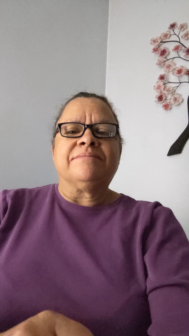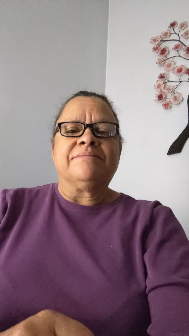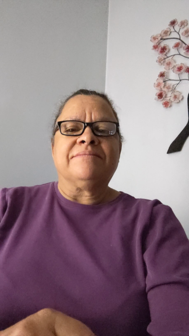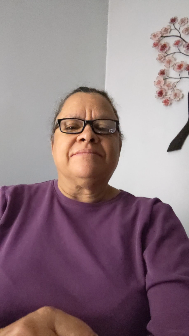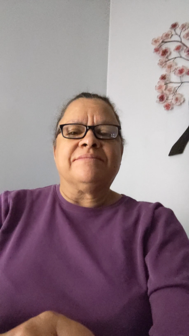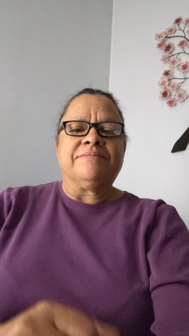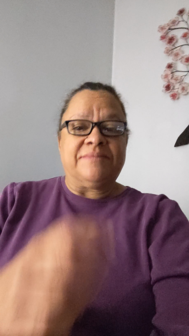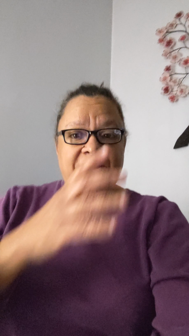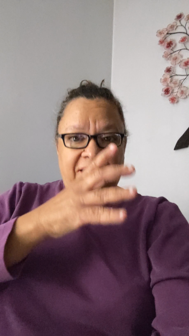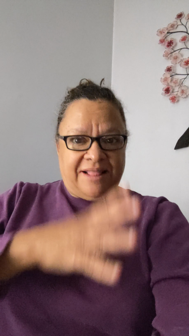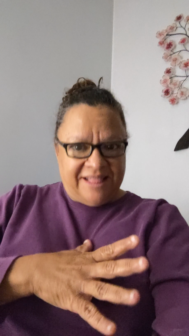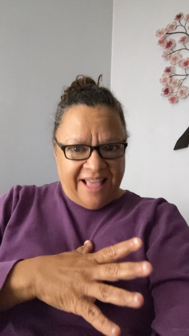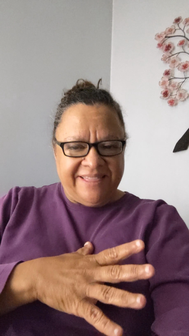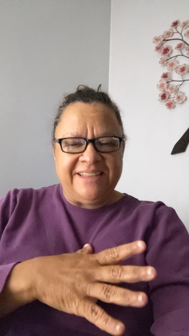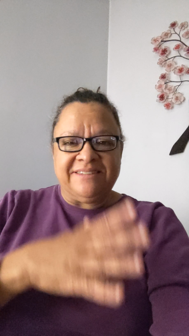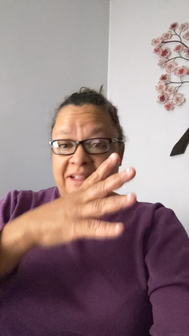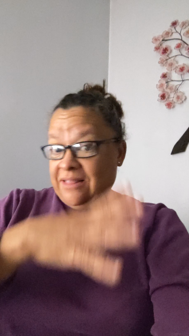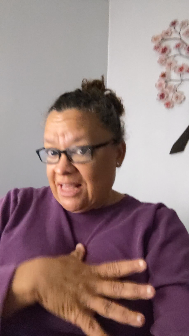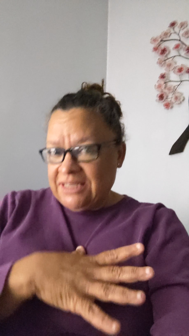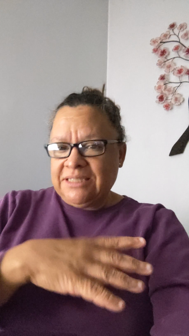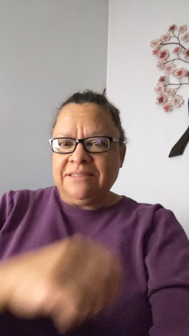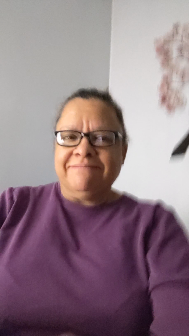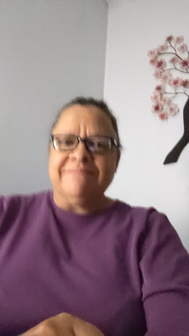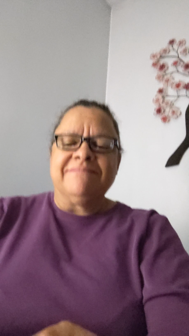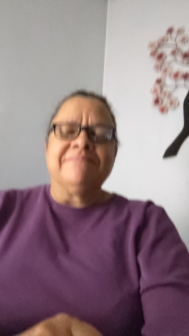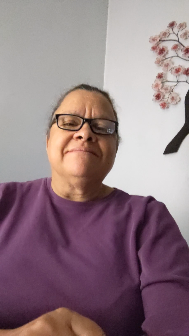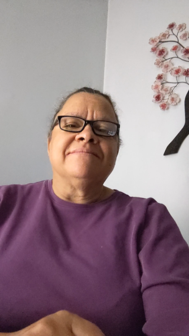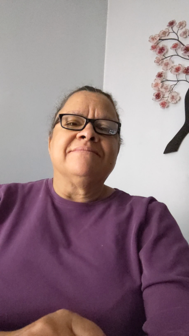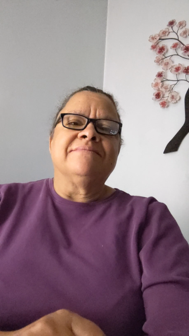lady